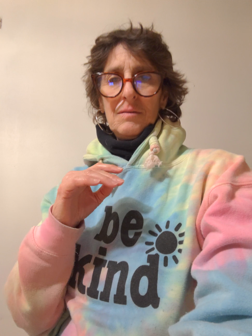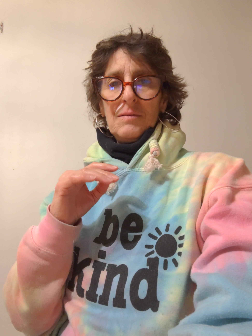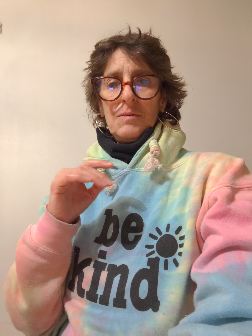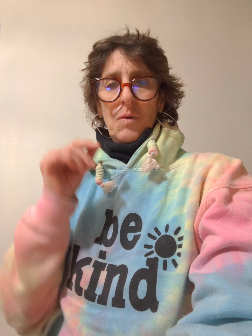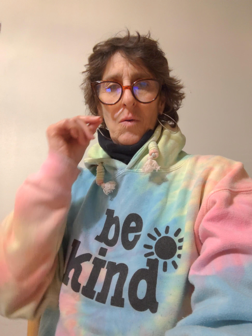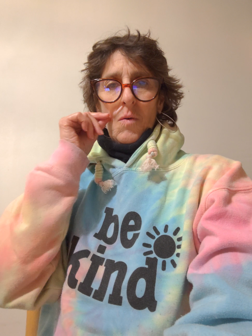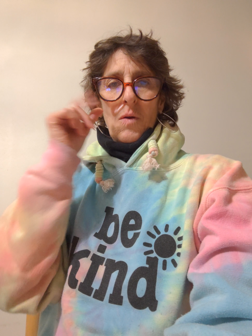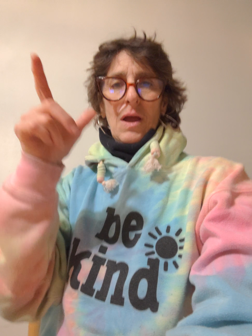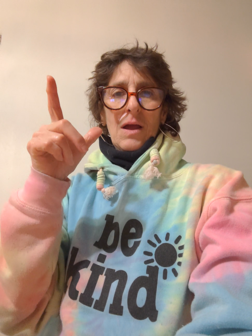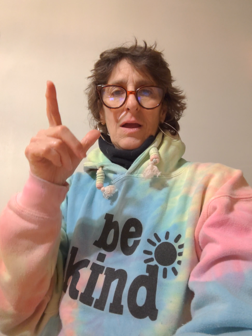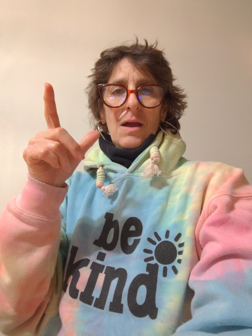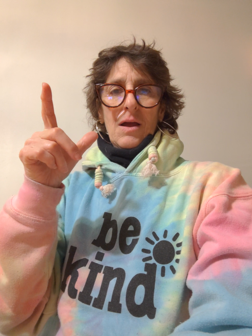wake